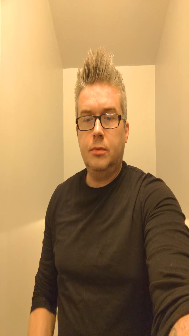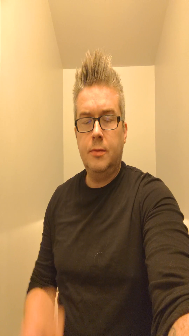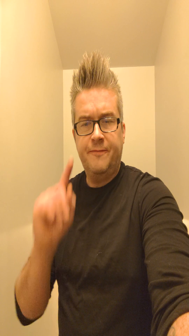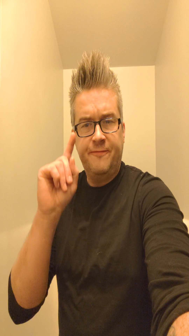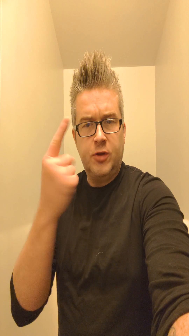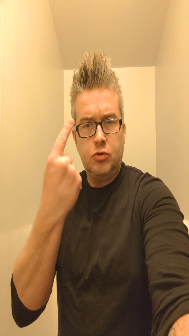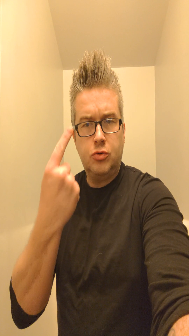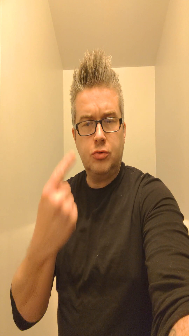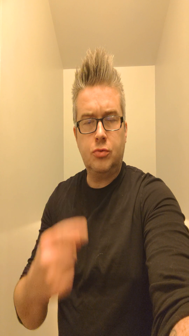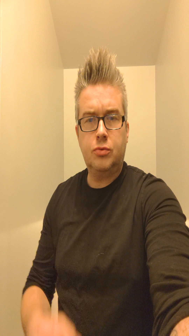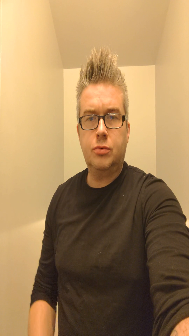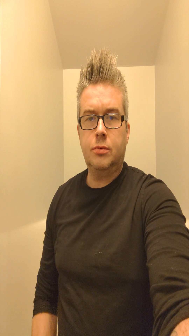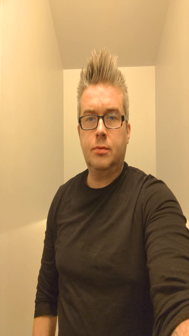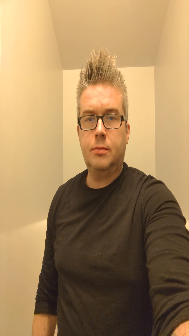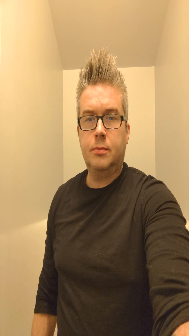first